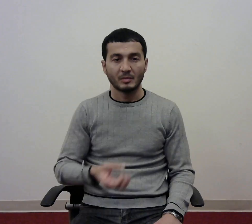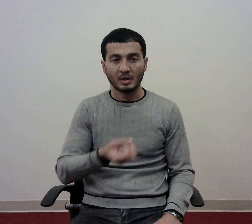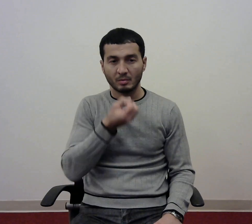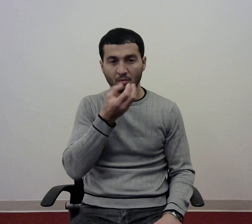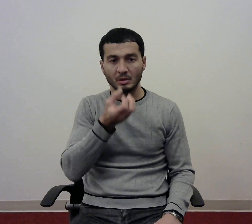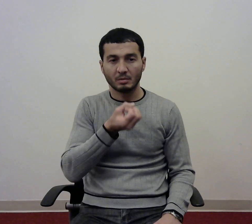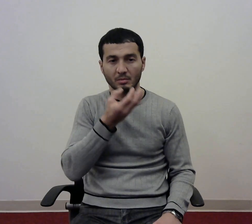bakı